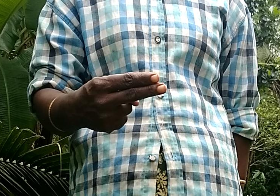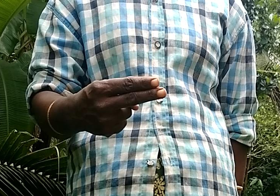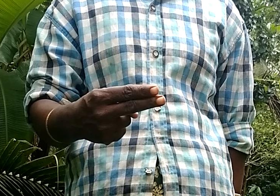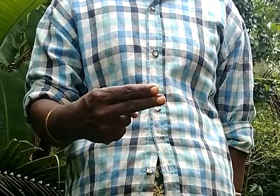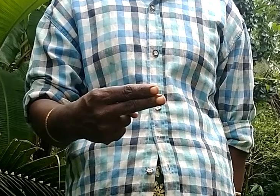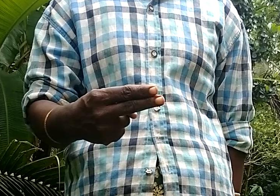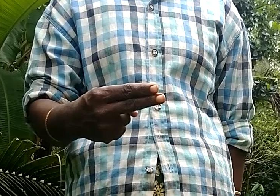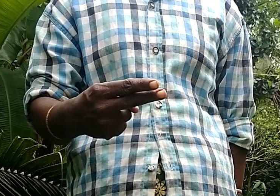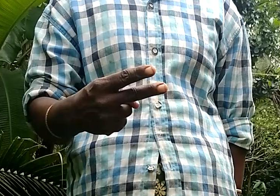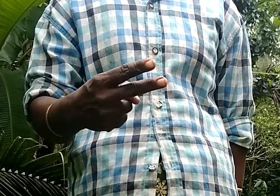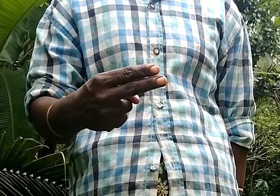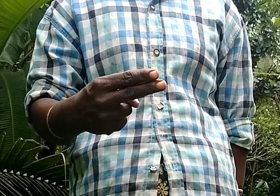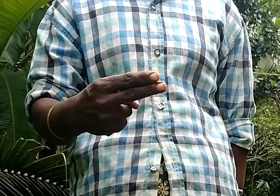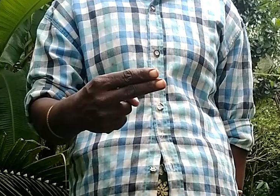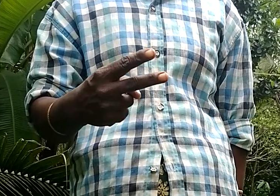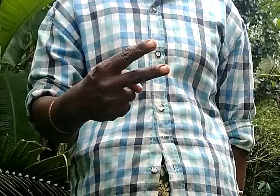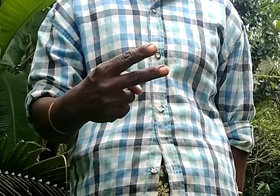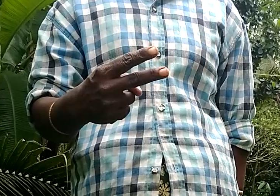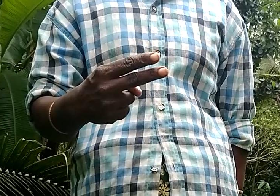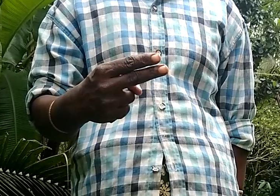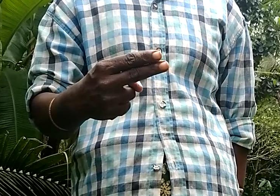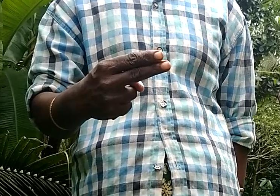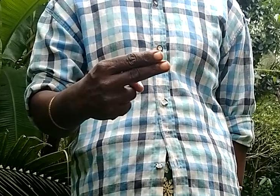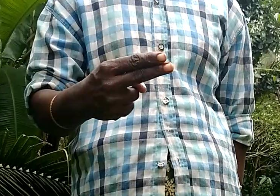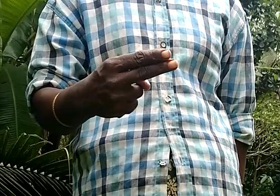Cut